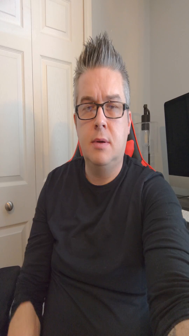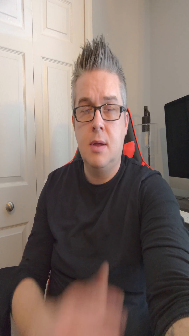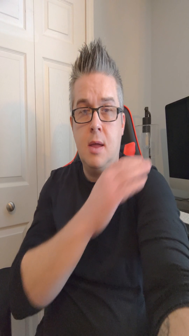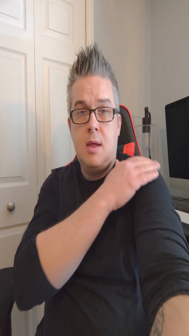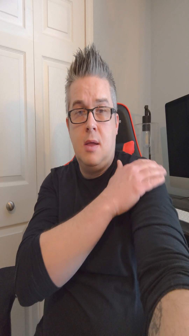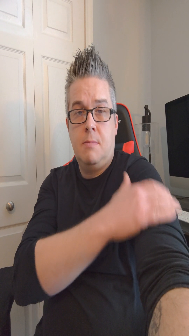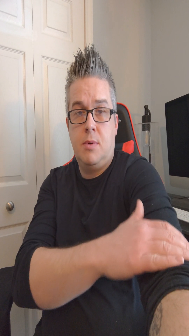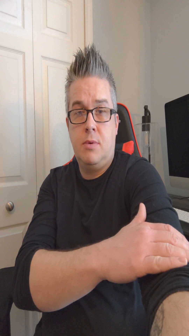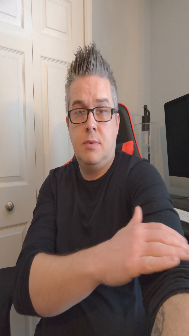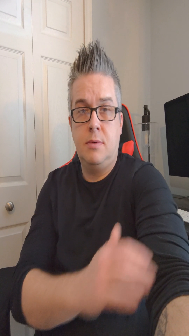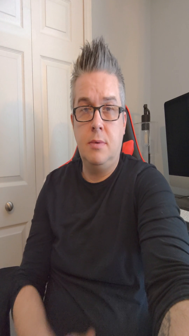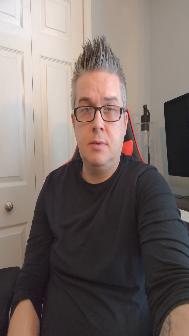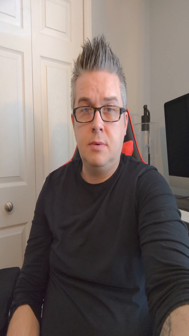arm